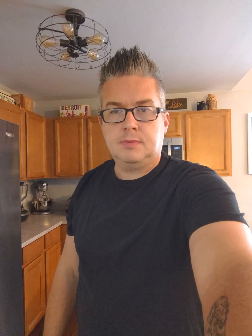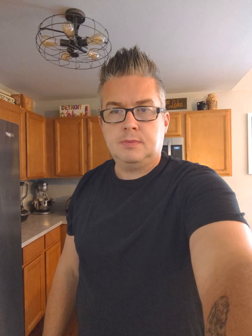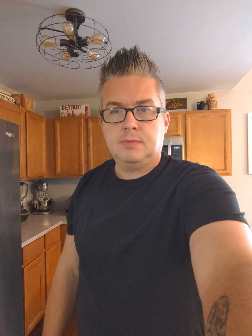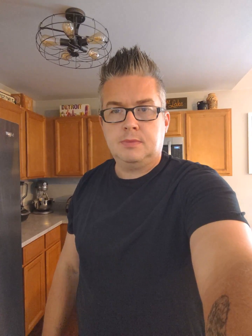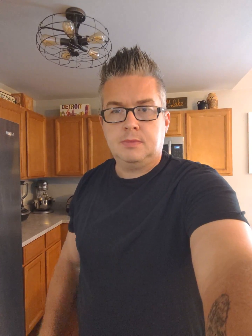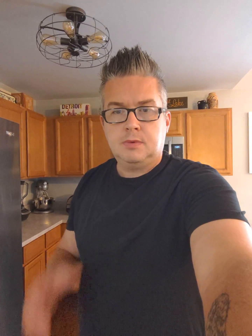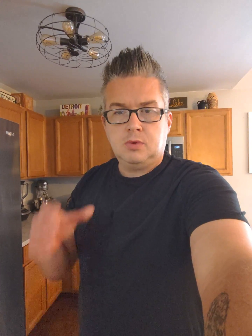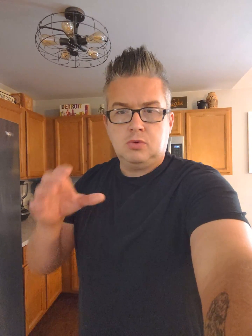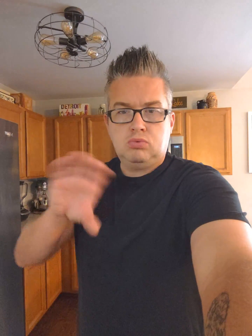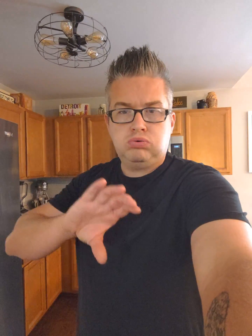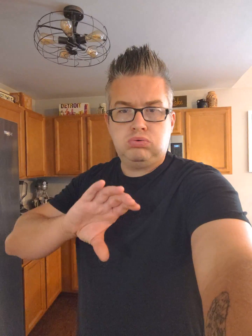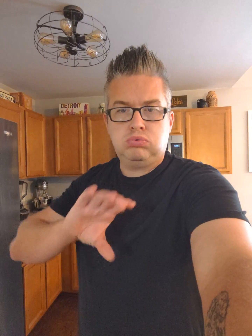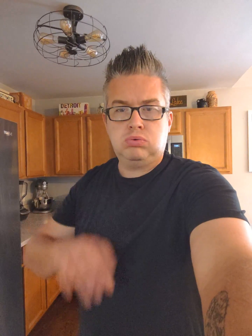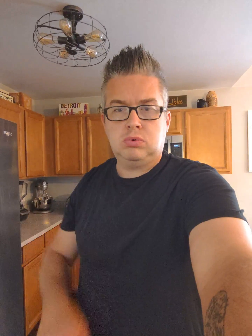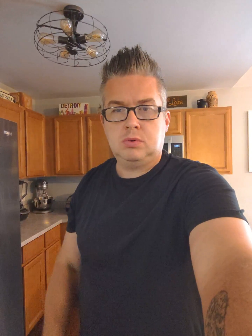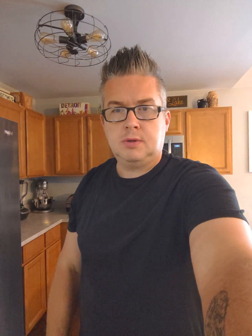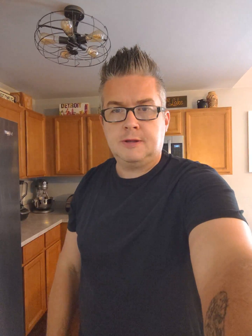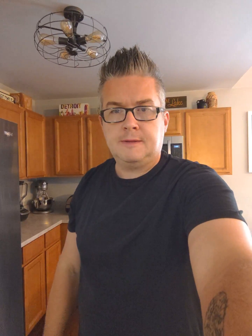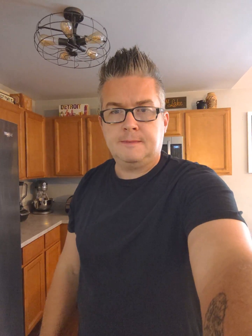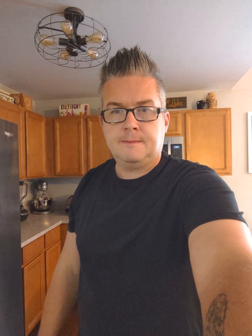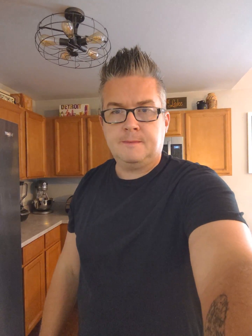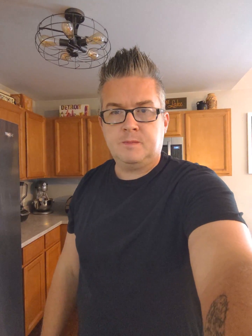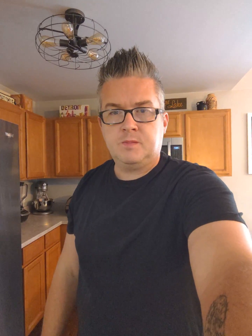pour